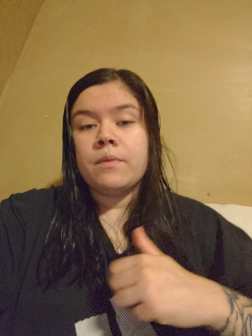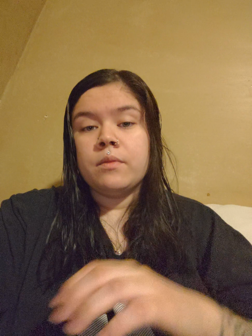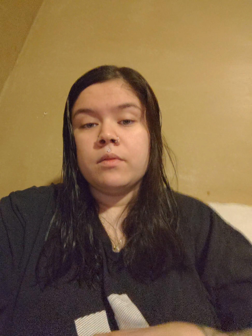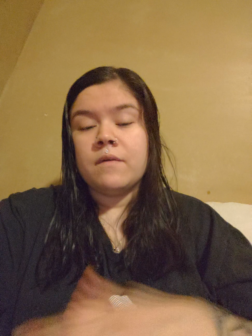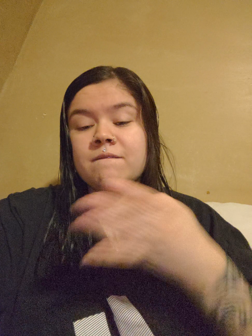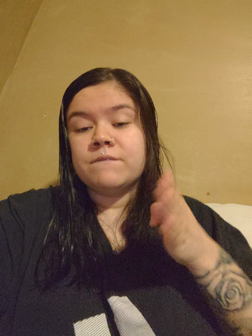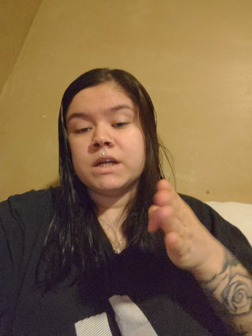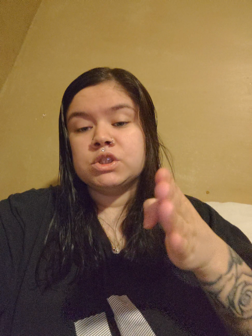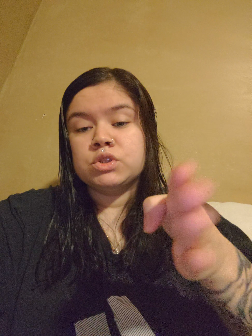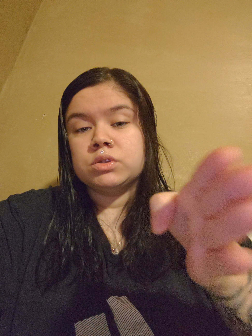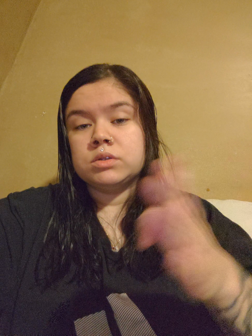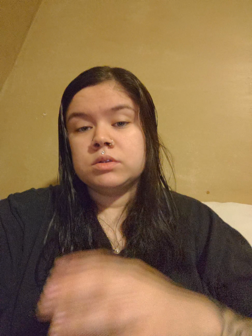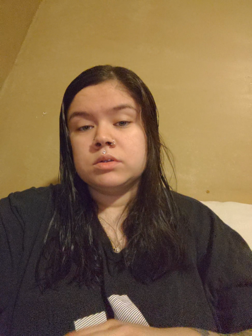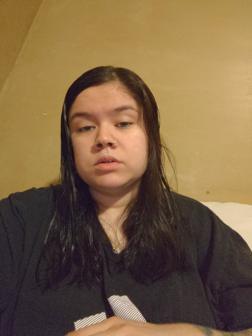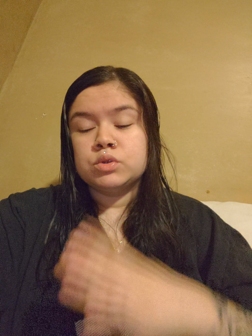fish